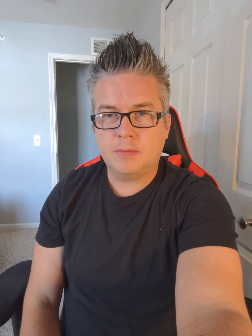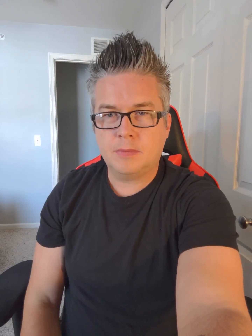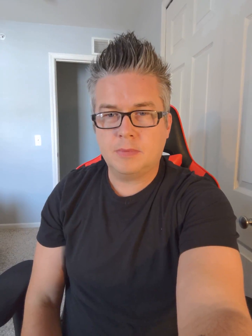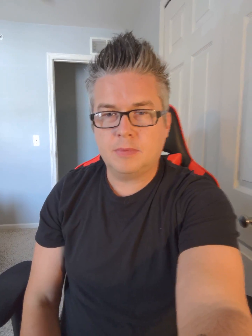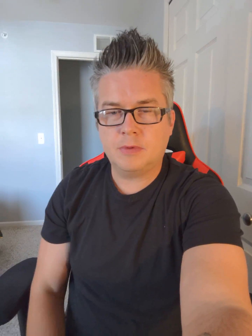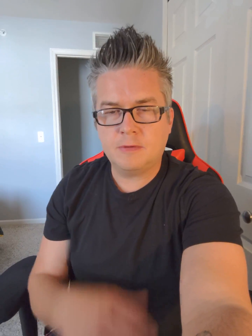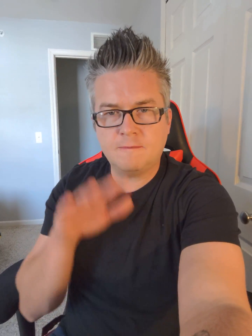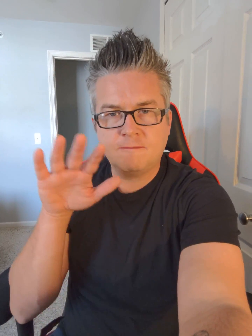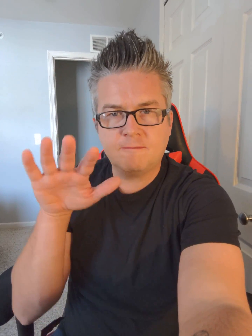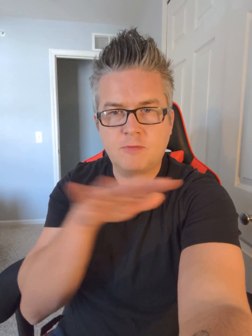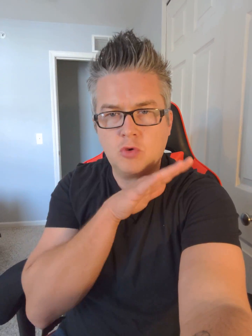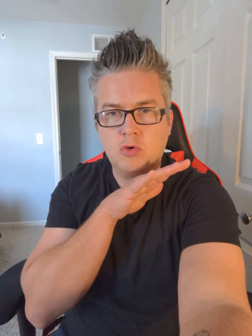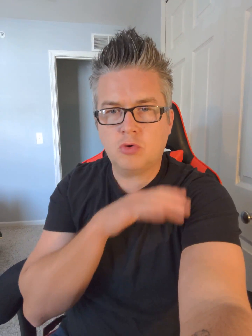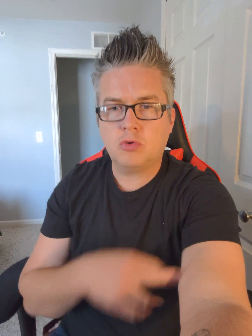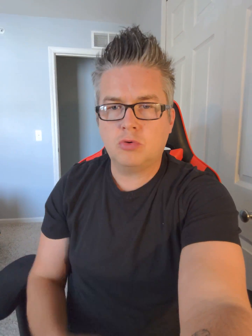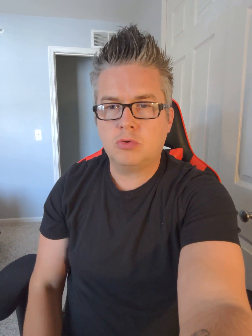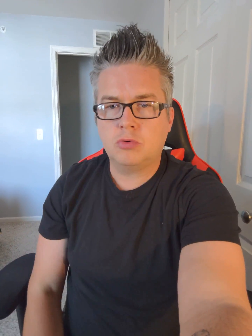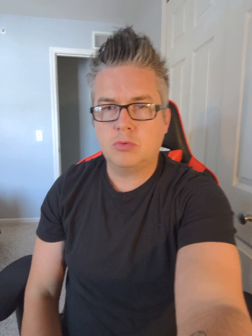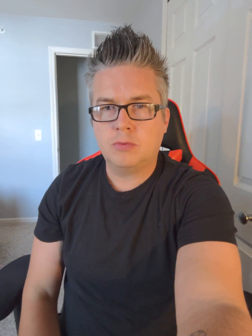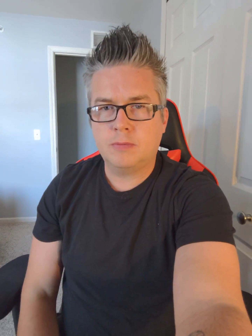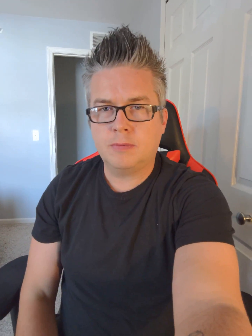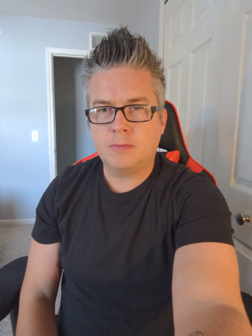full